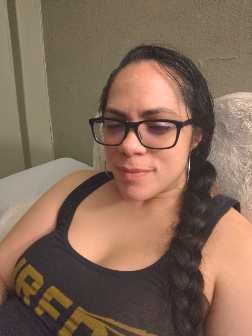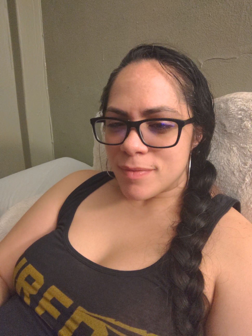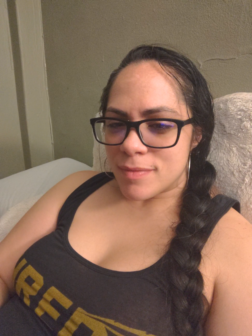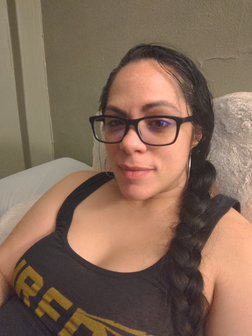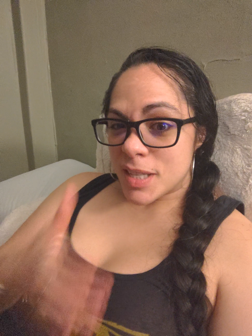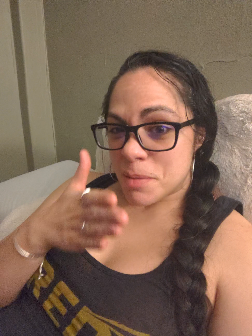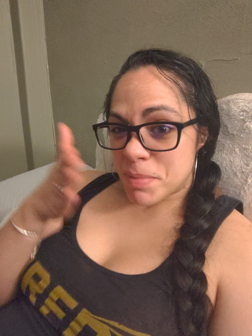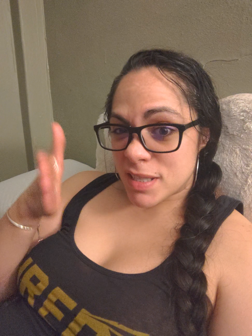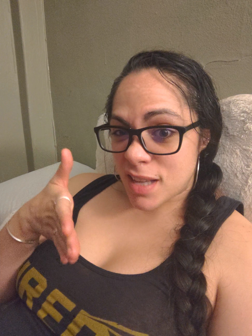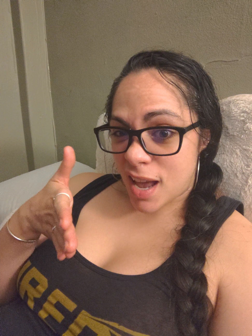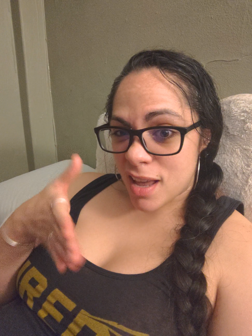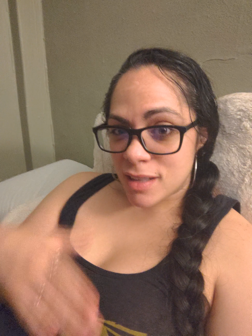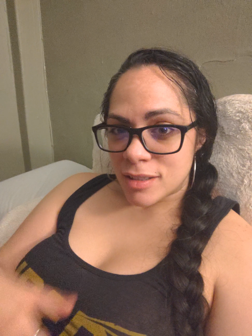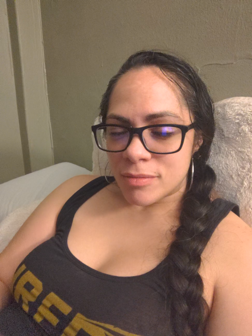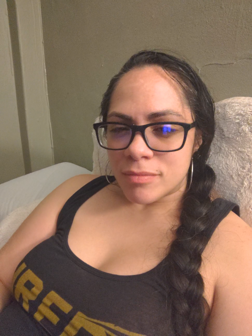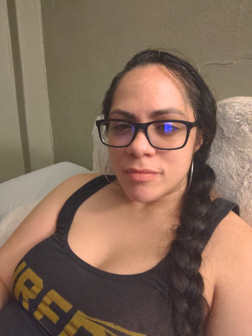beside